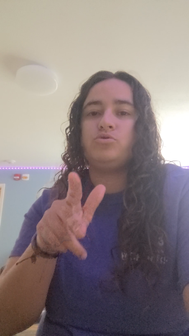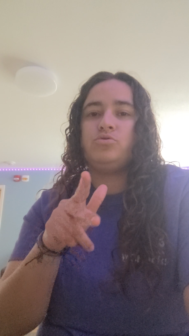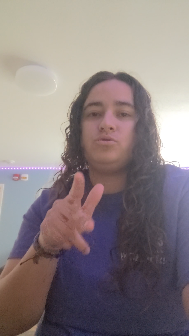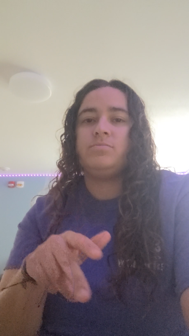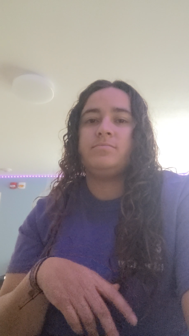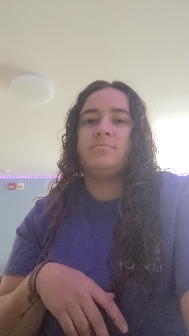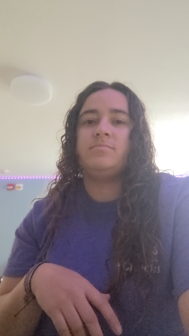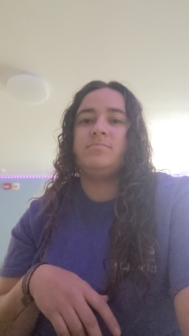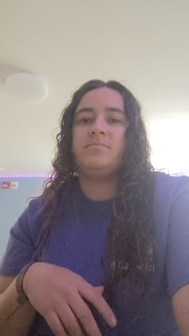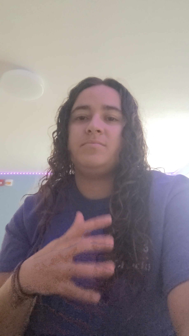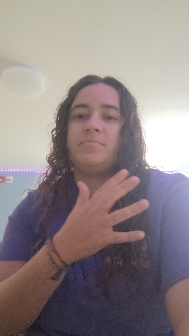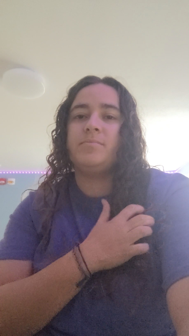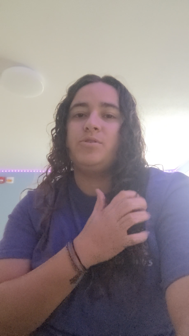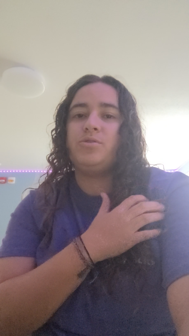bear